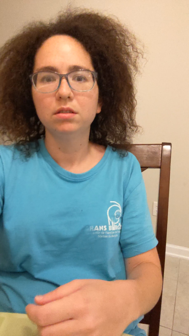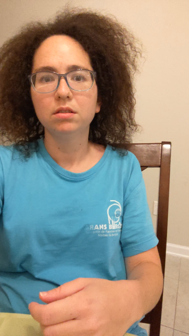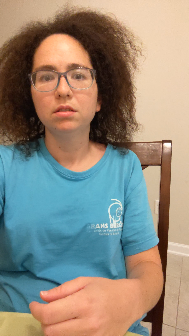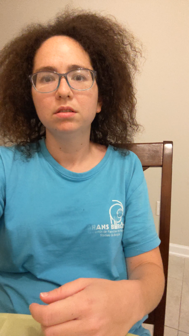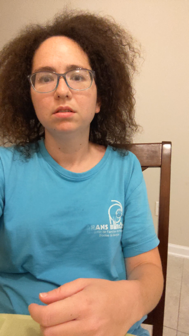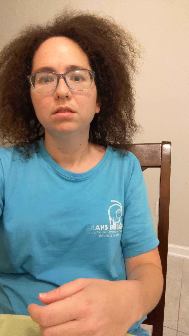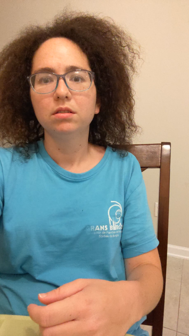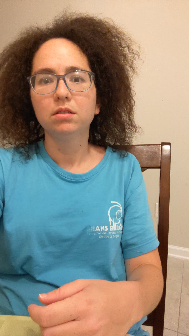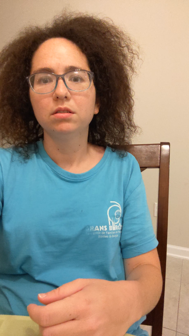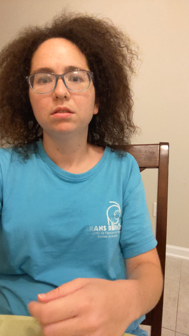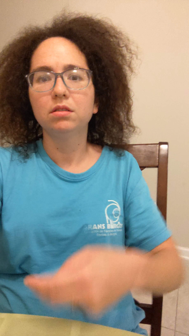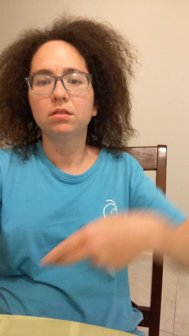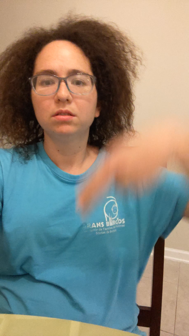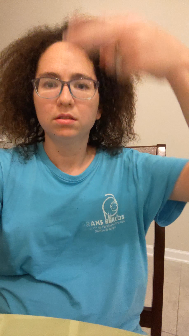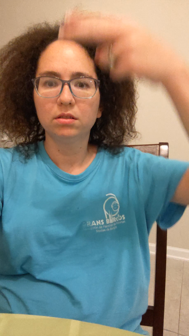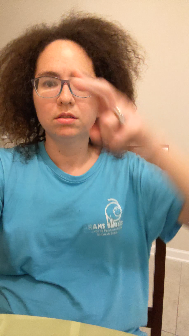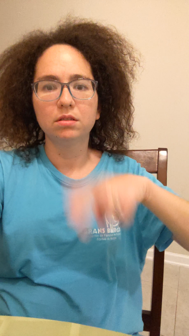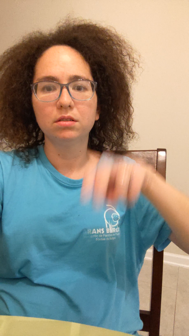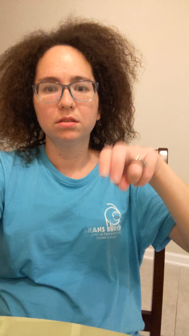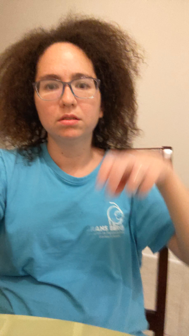high chair